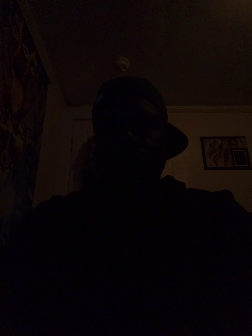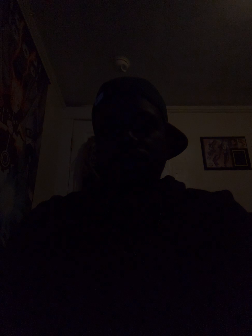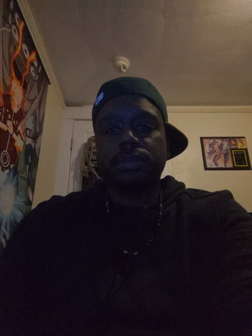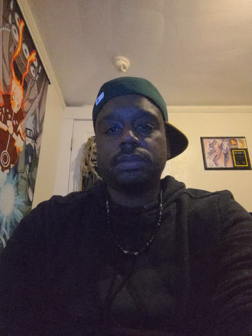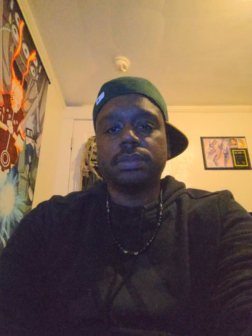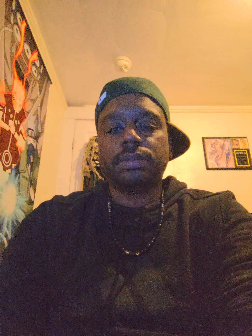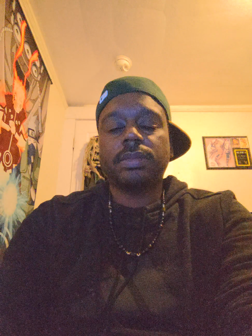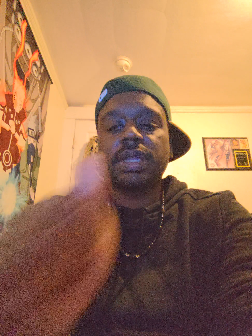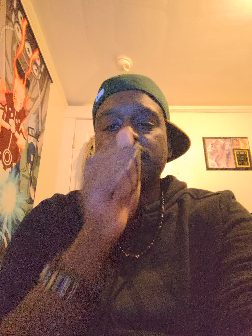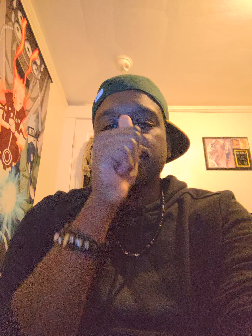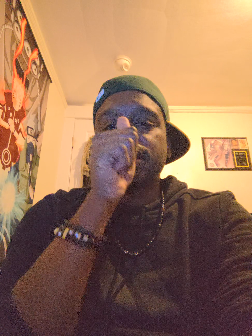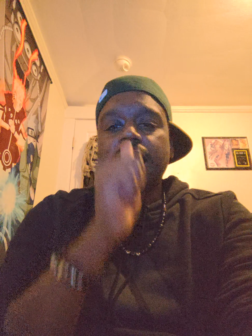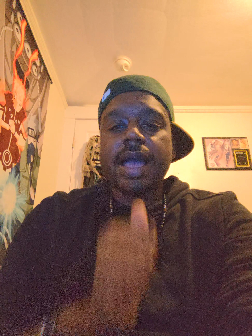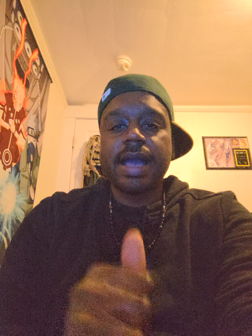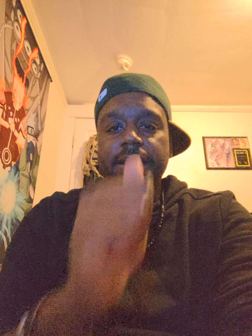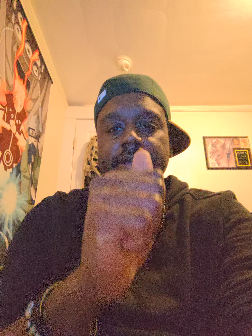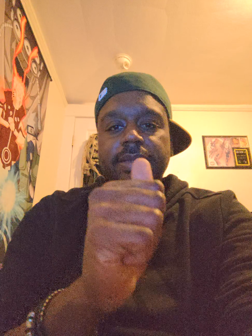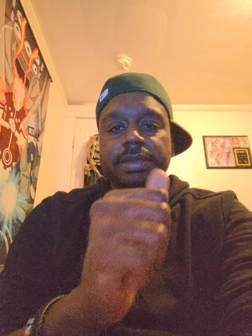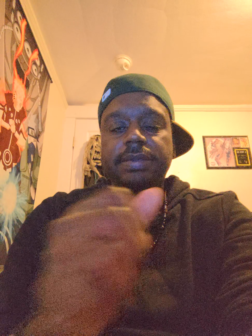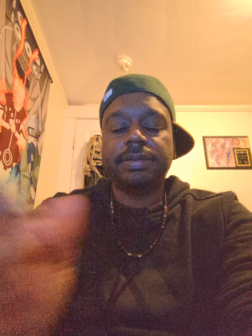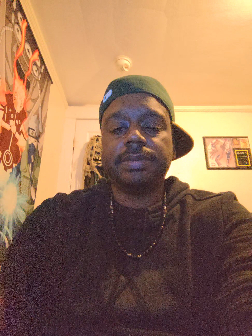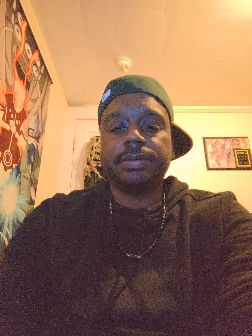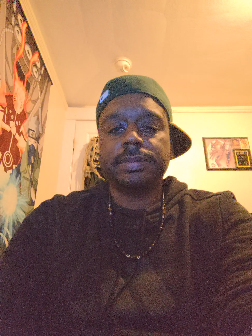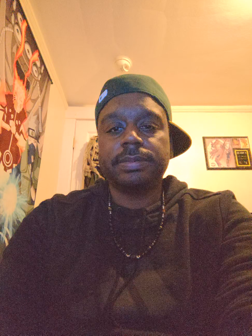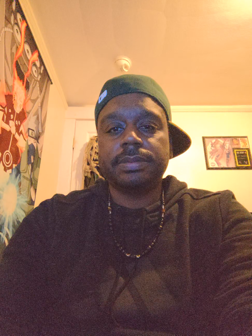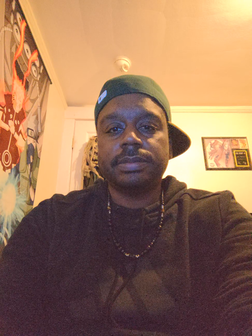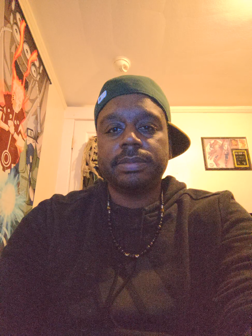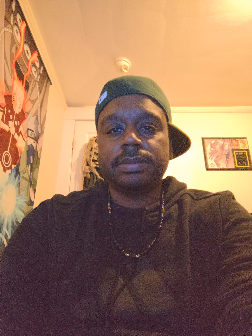hide